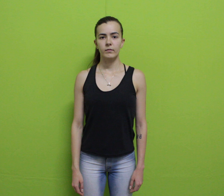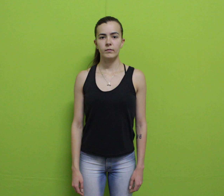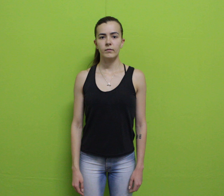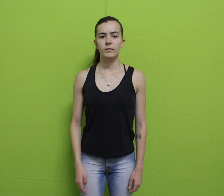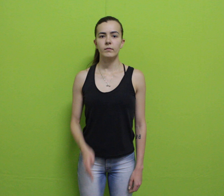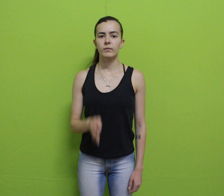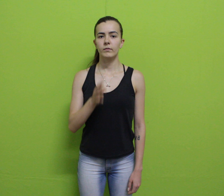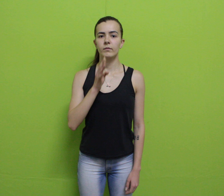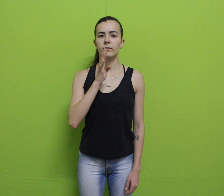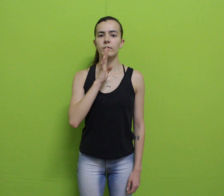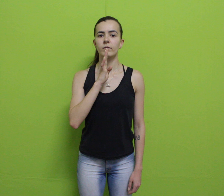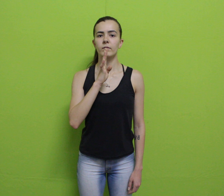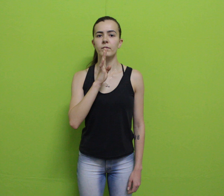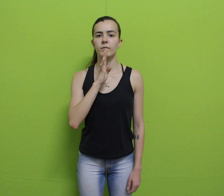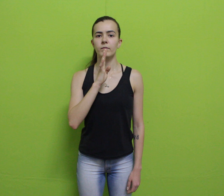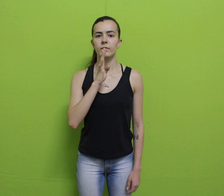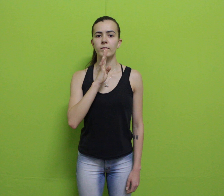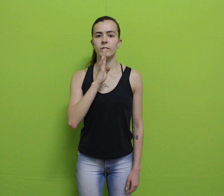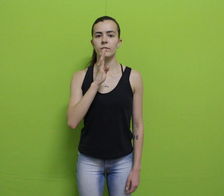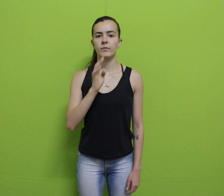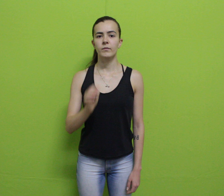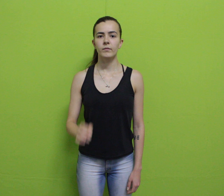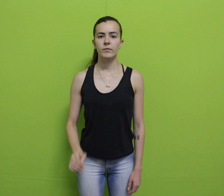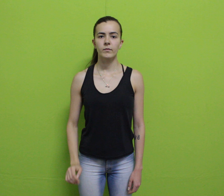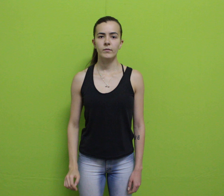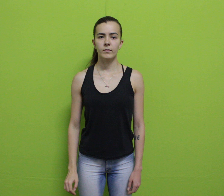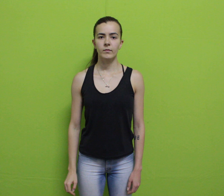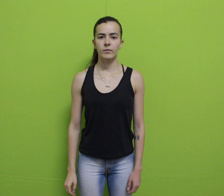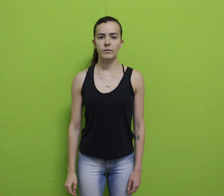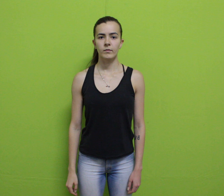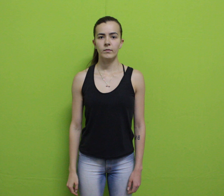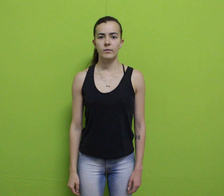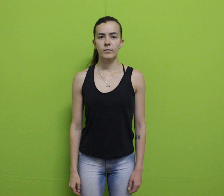conhecer